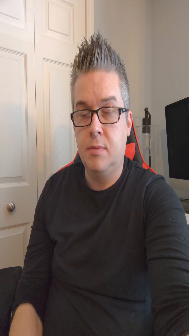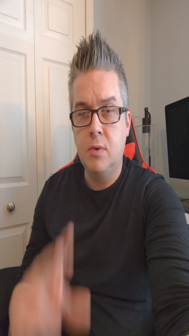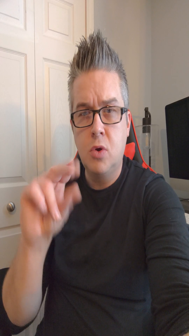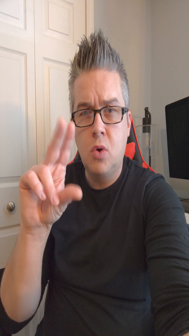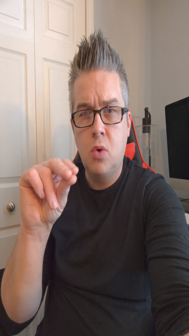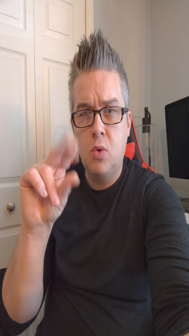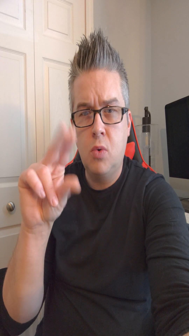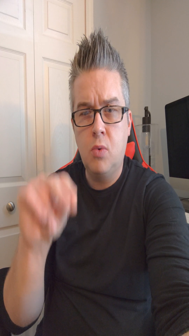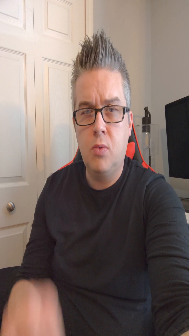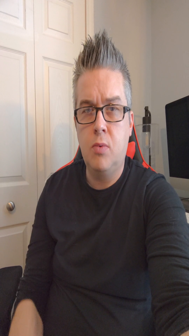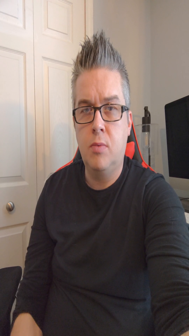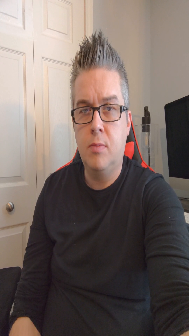no